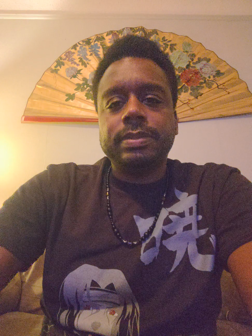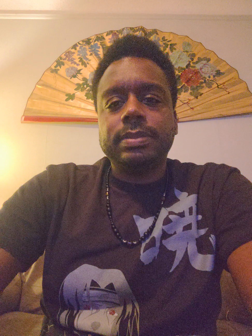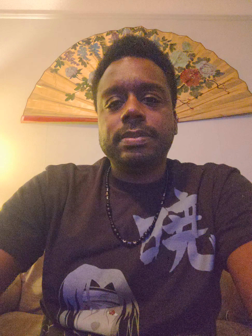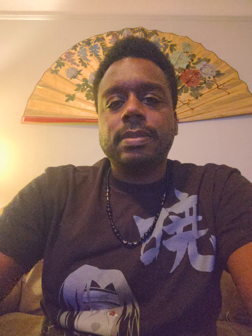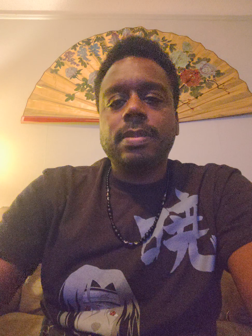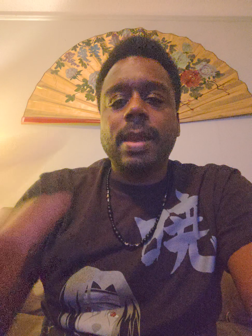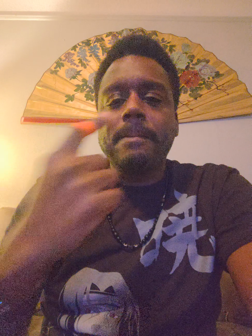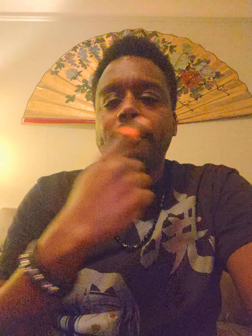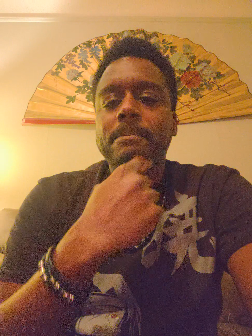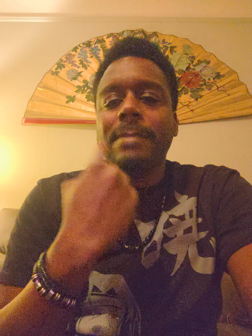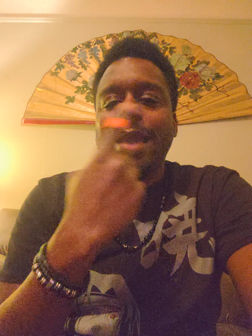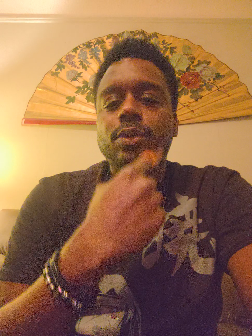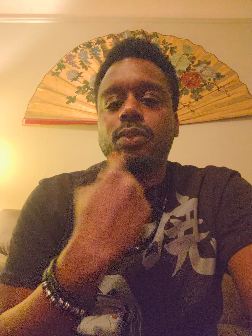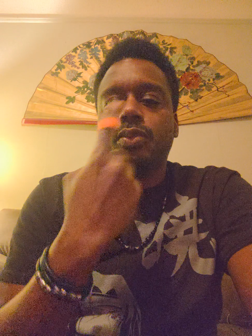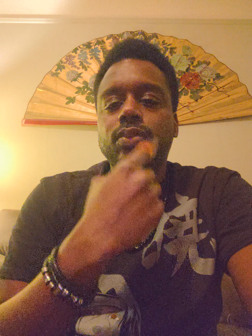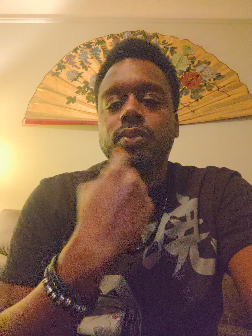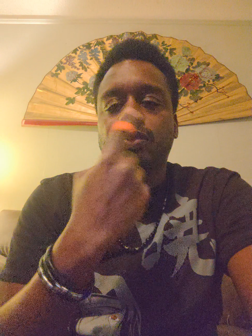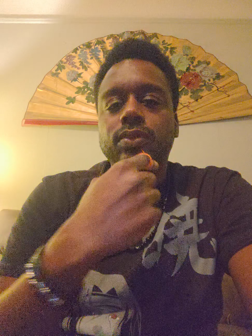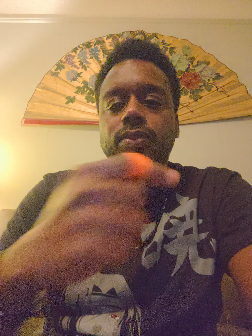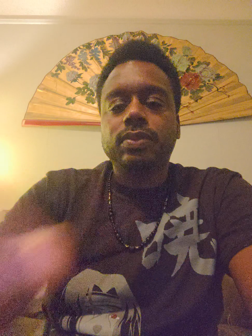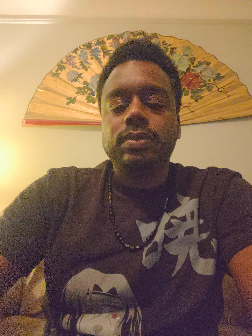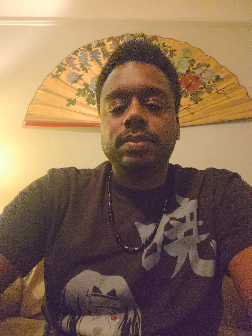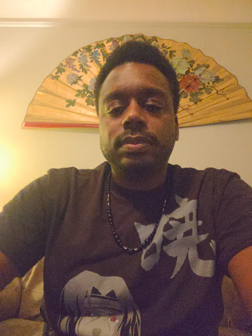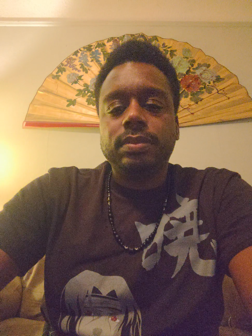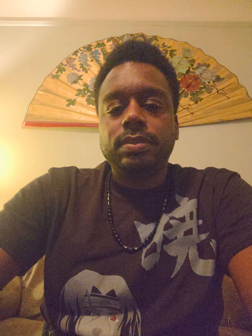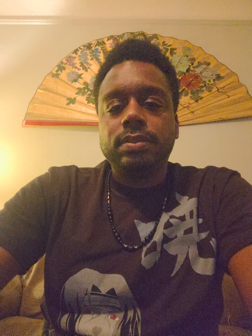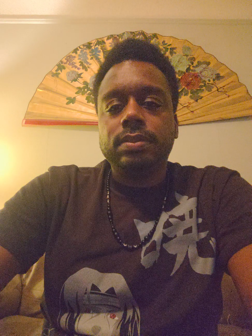mouth